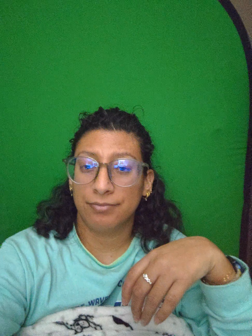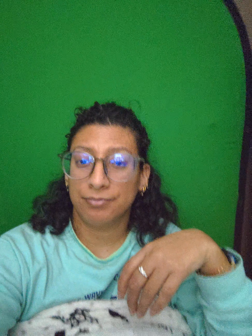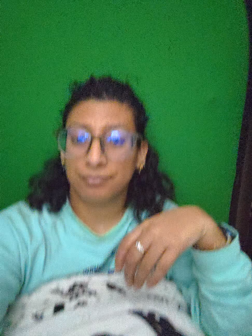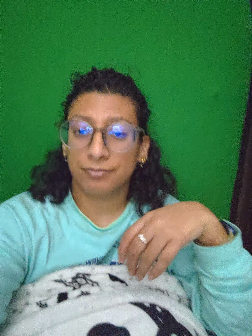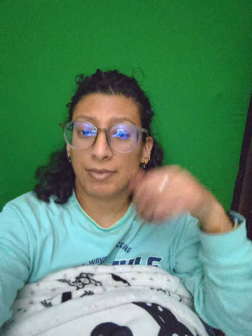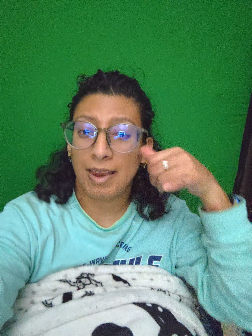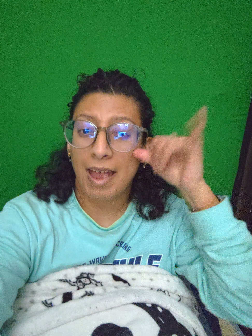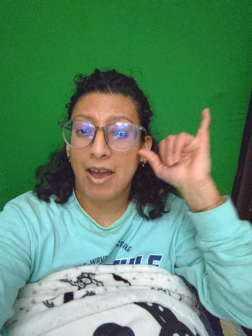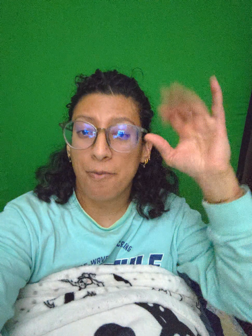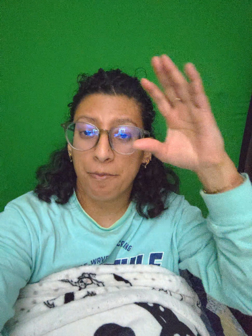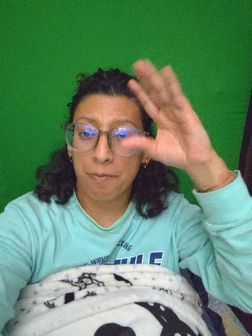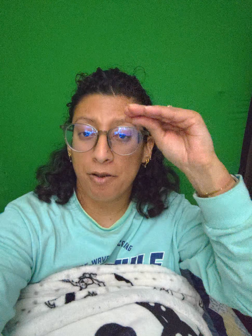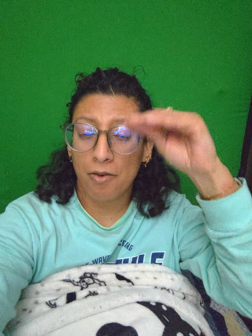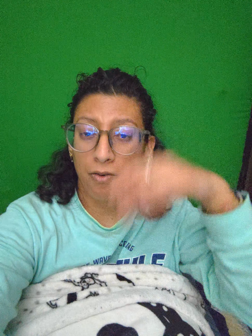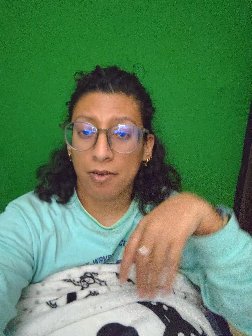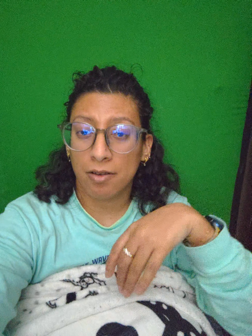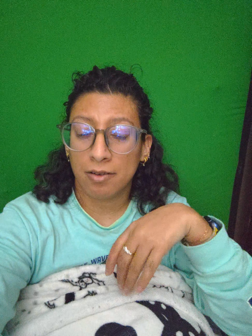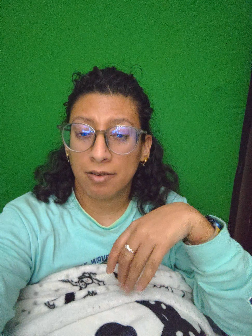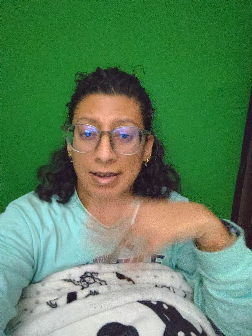cowboy